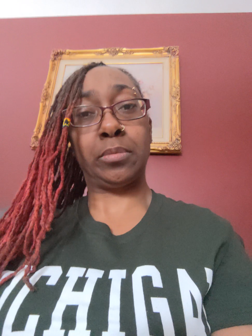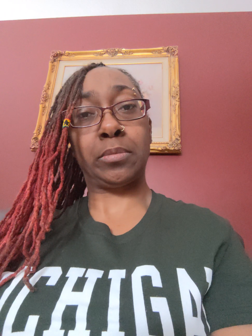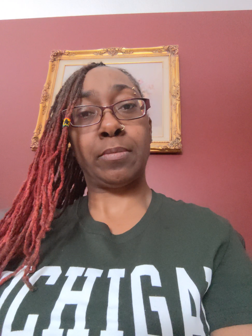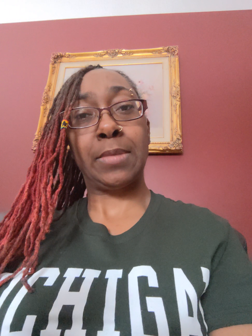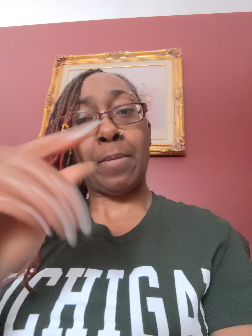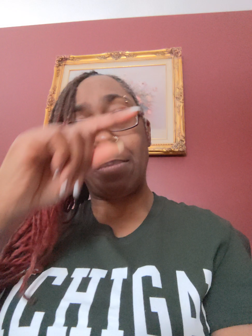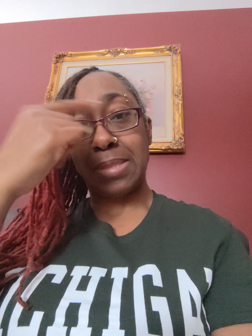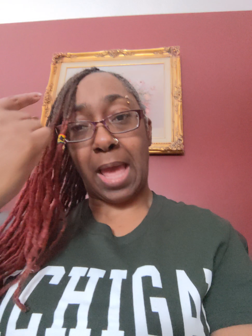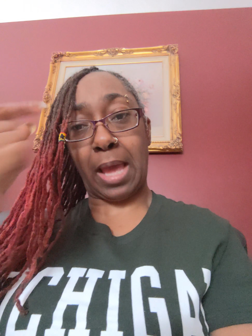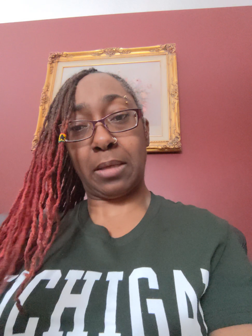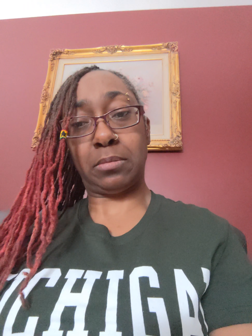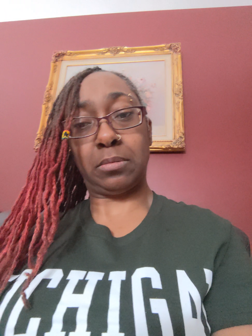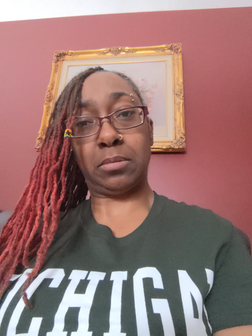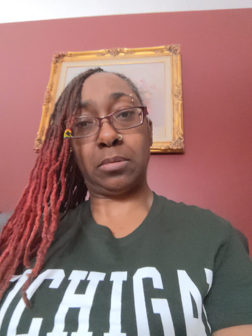black